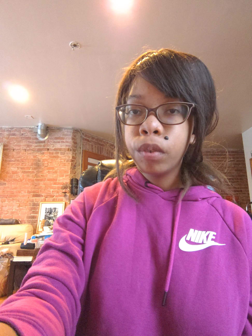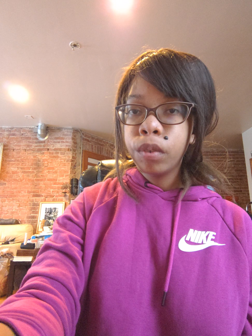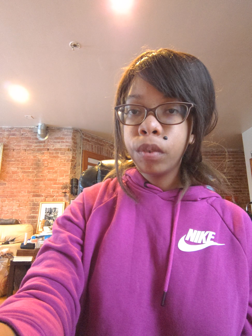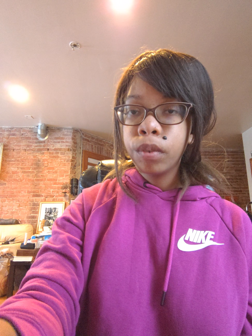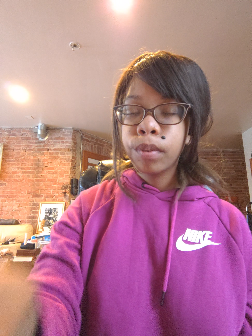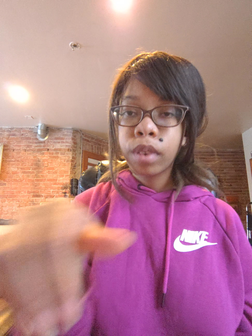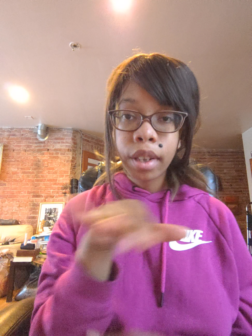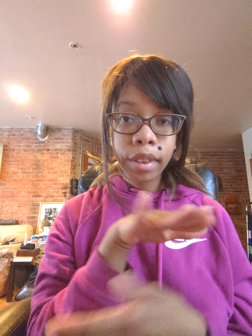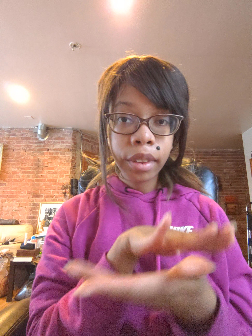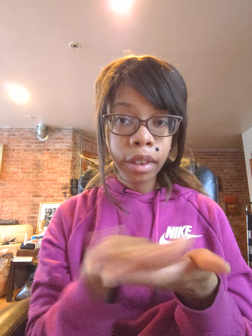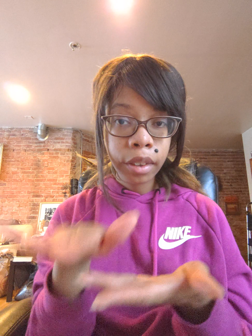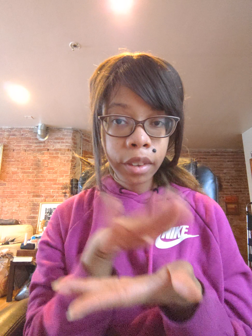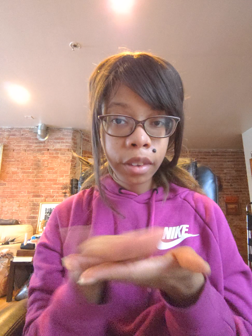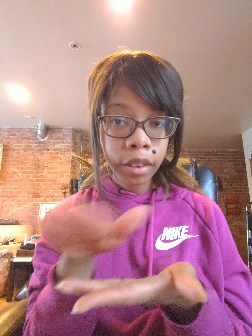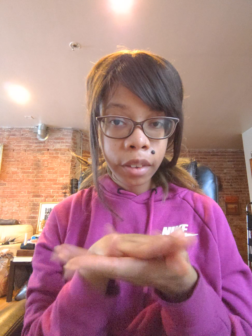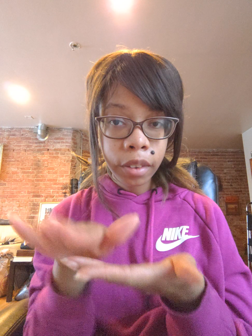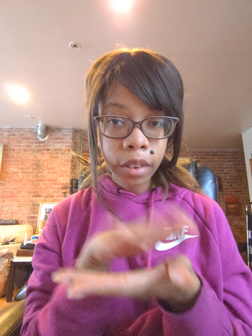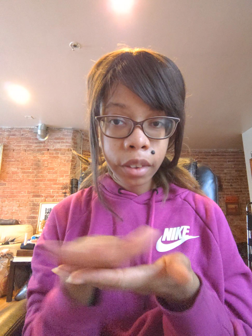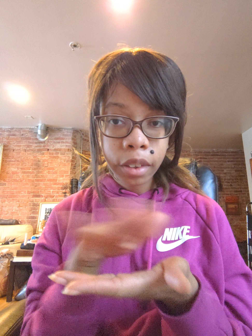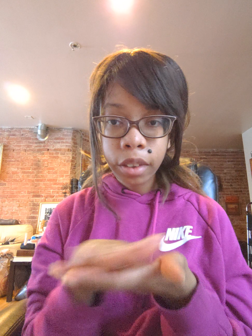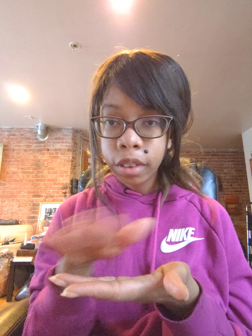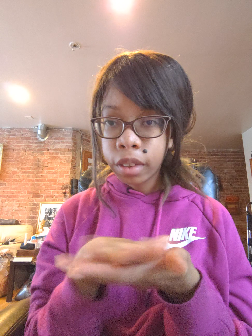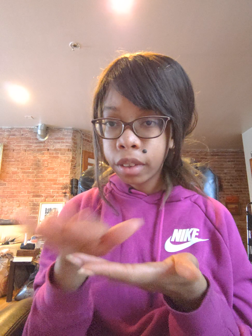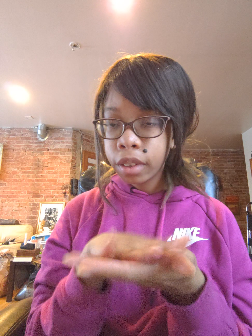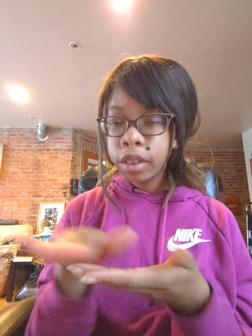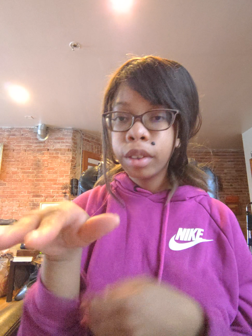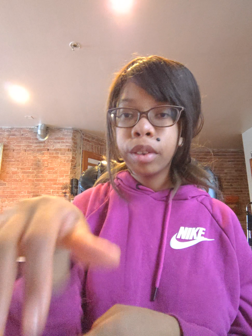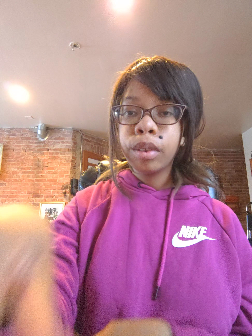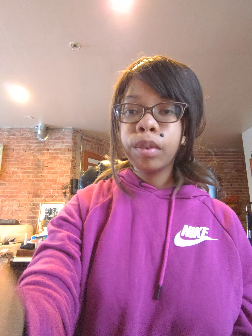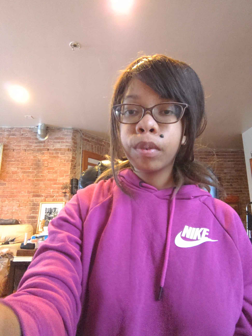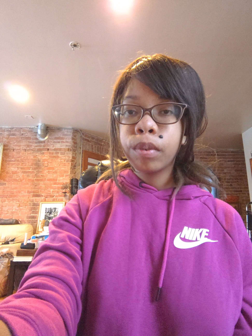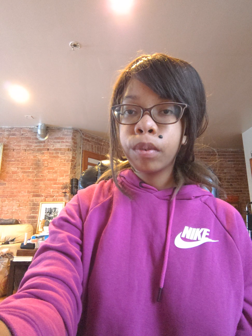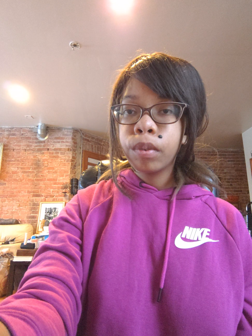clean